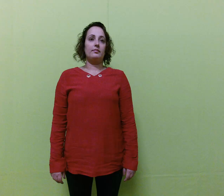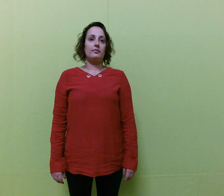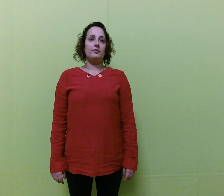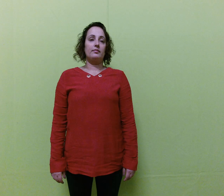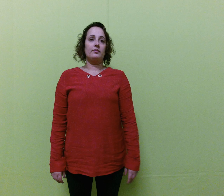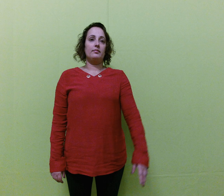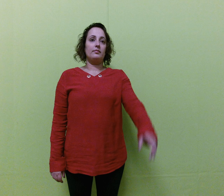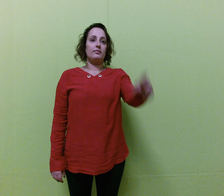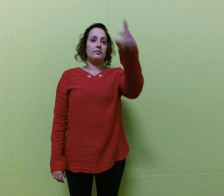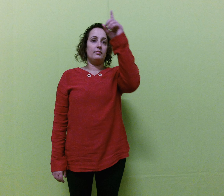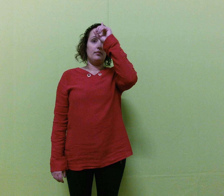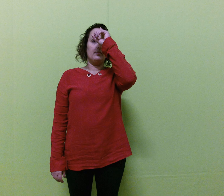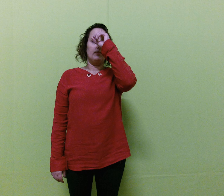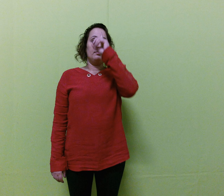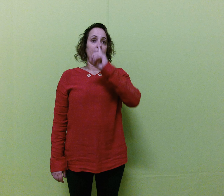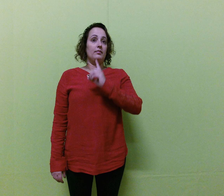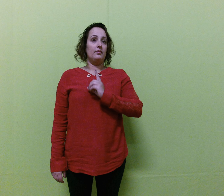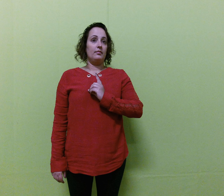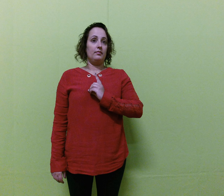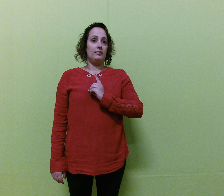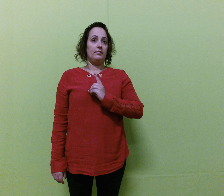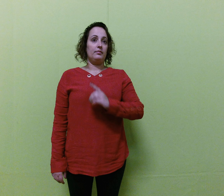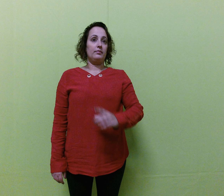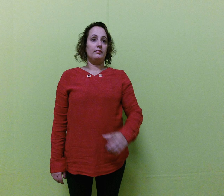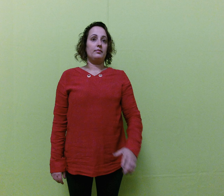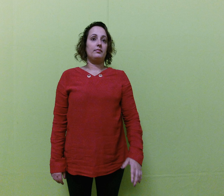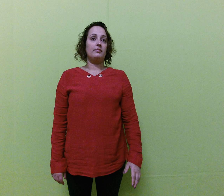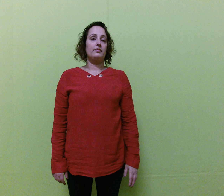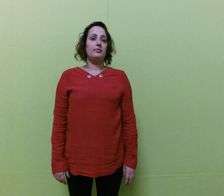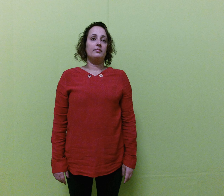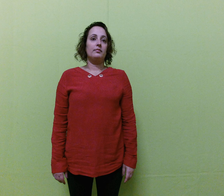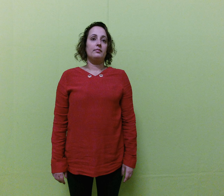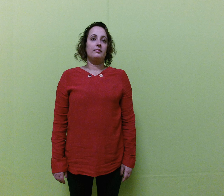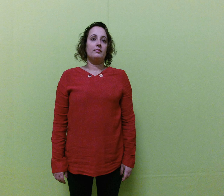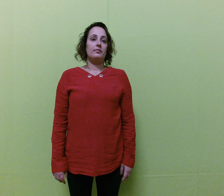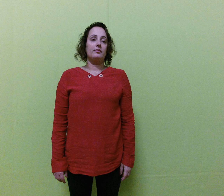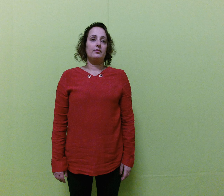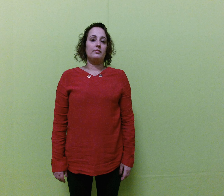amarelo